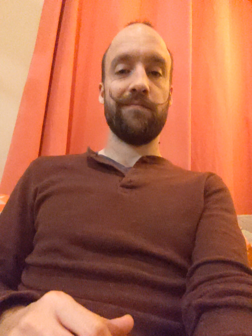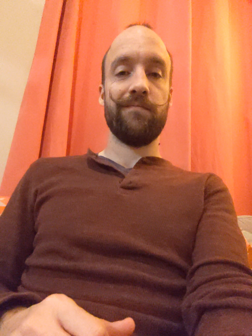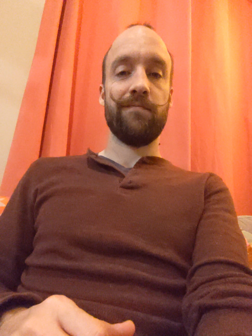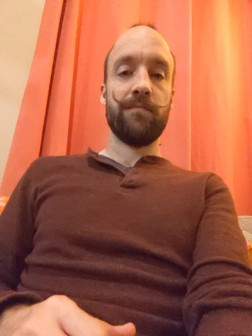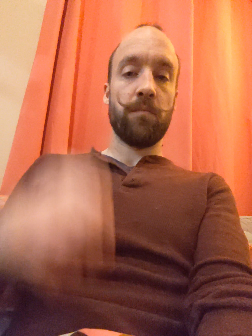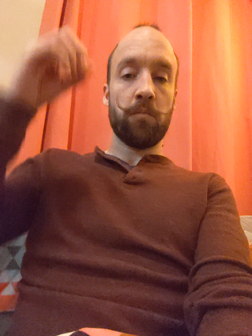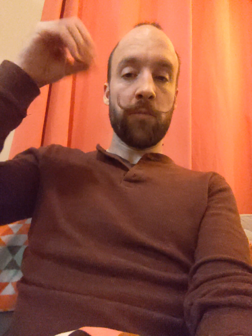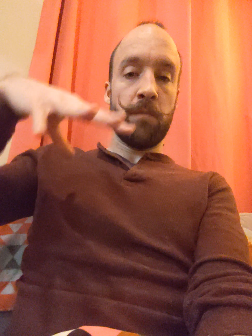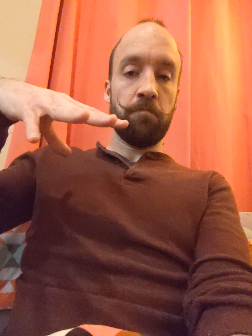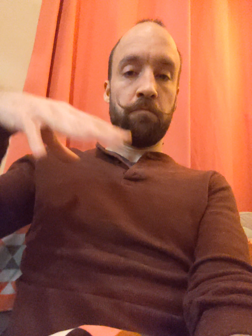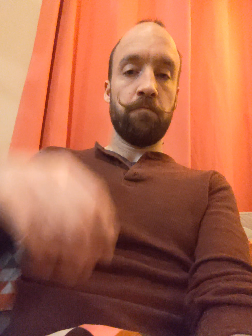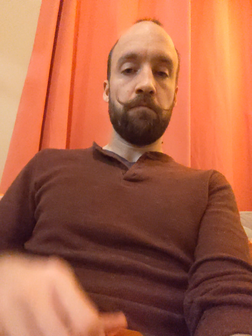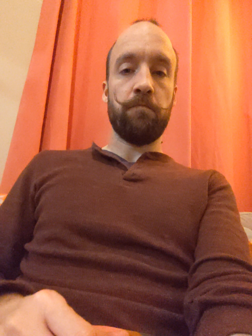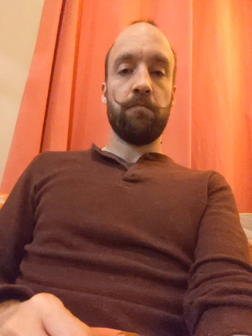drop